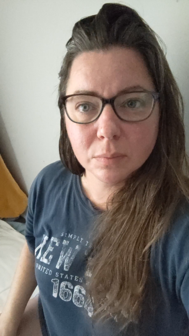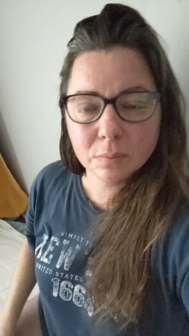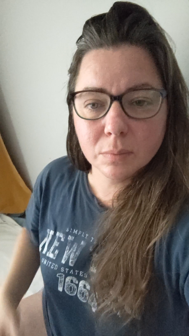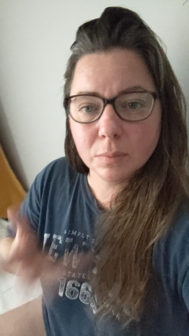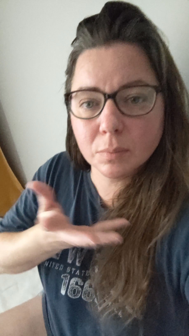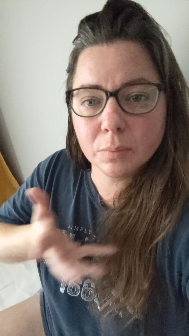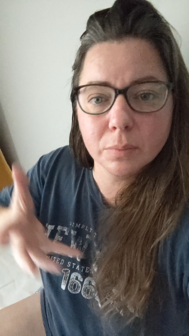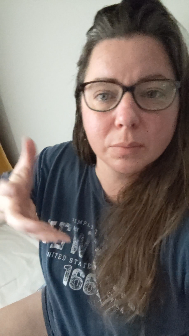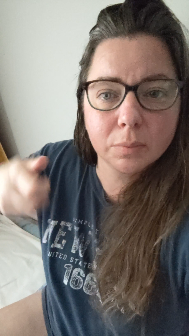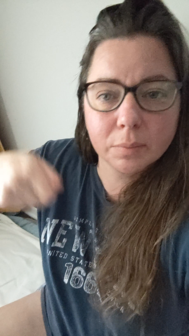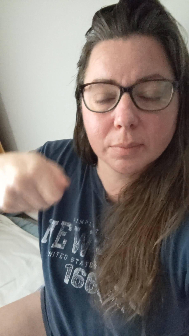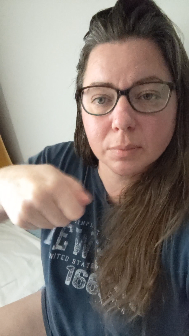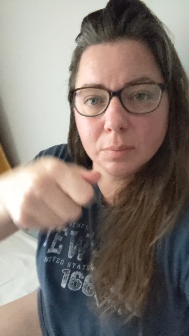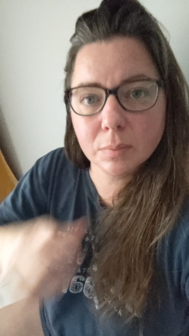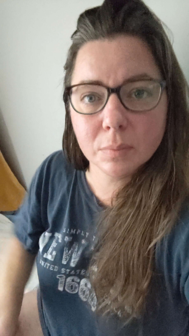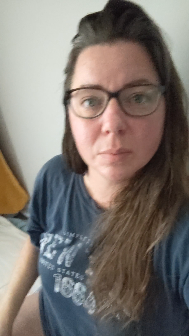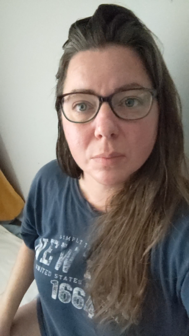basket